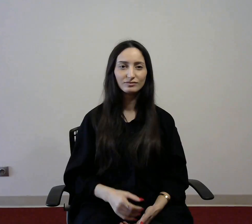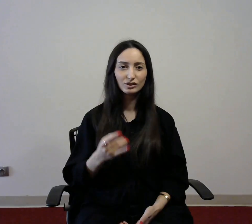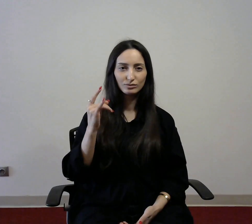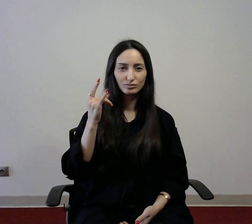uşaq